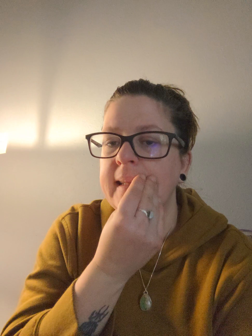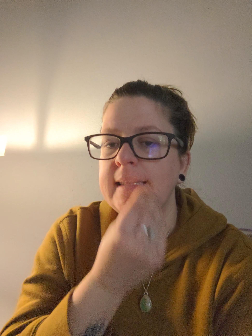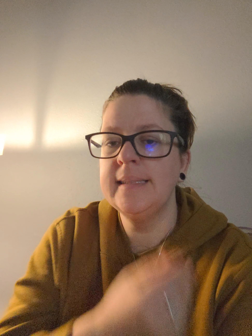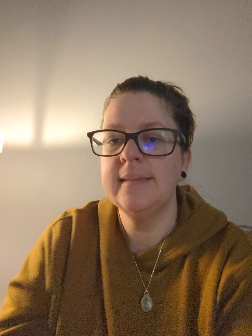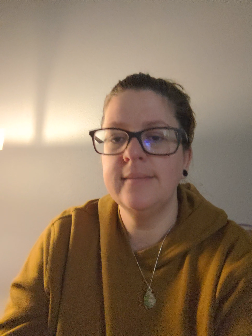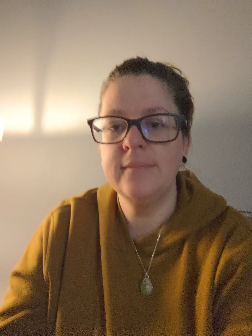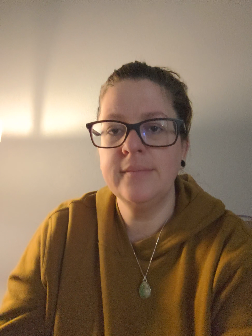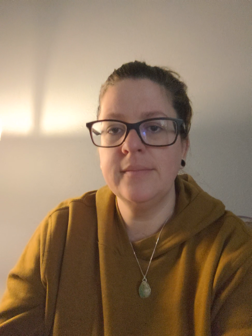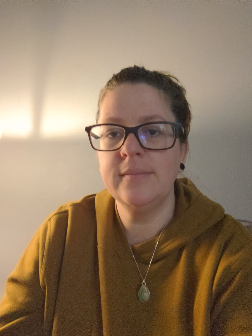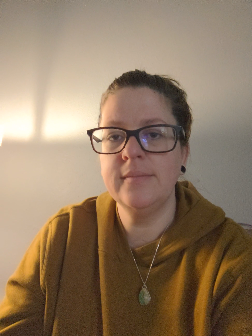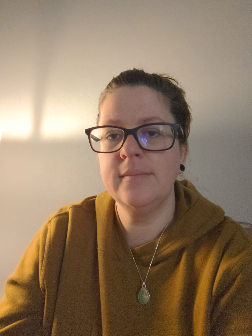napkin